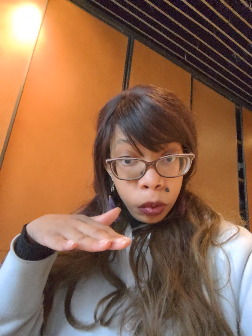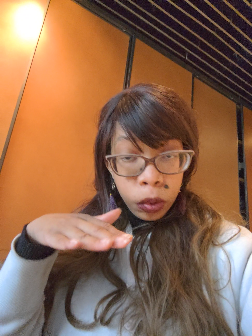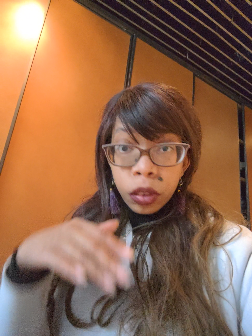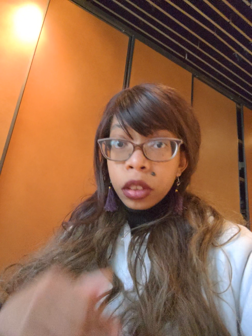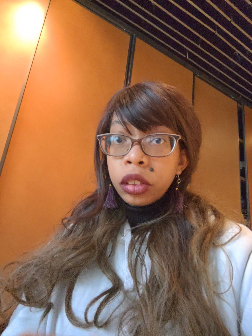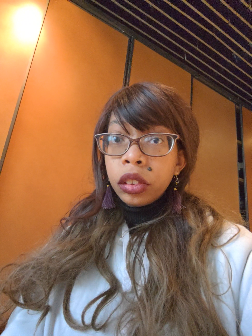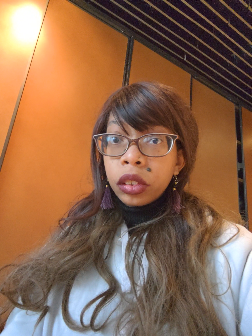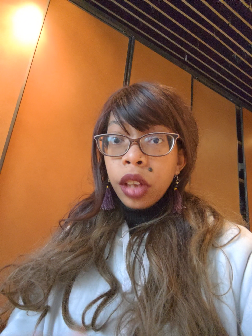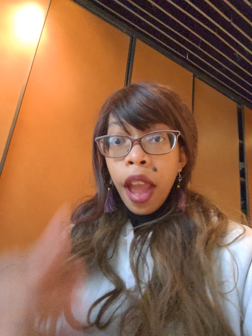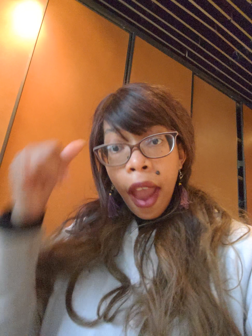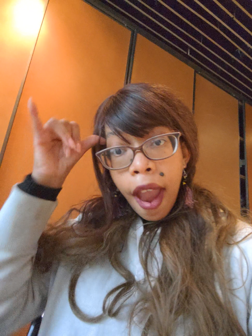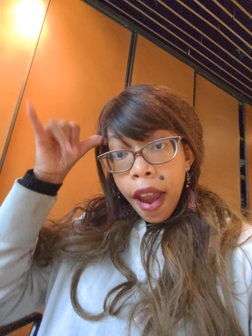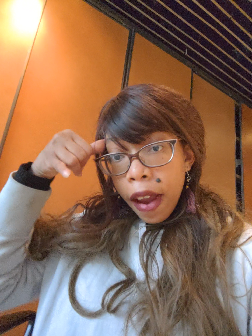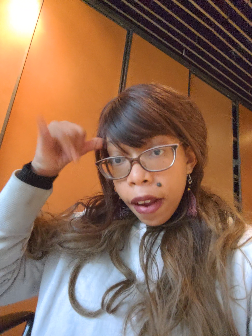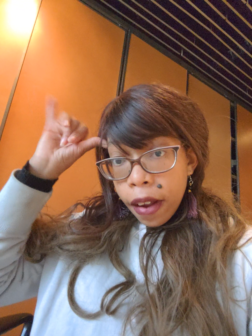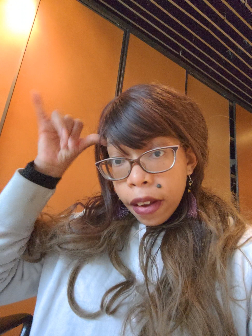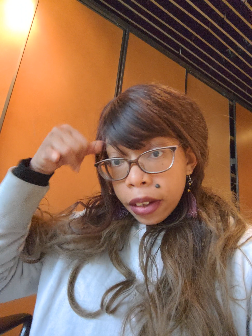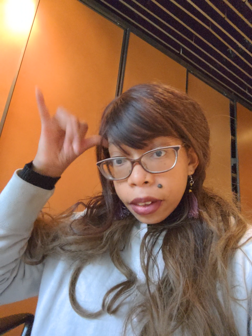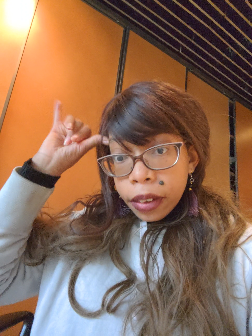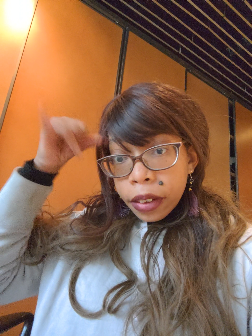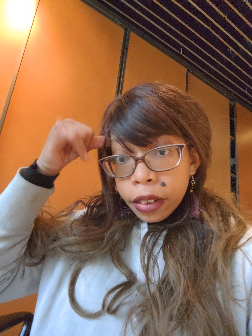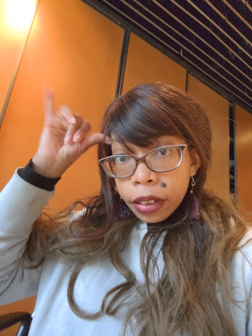cow